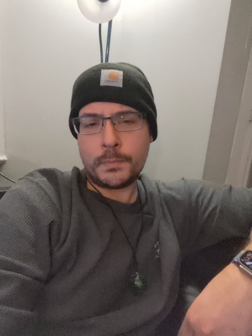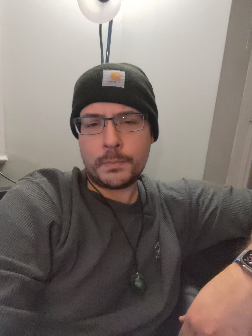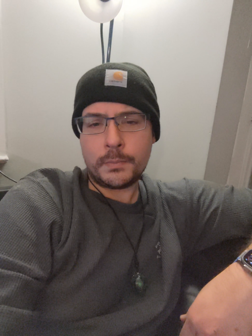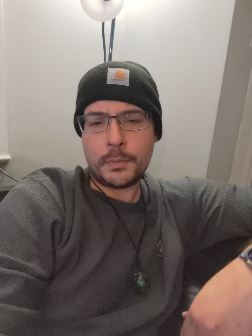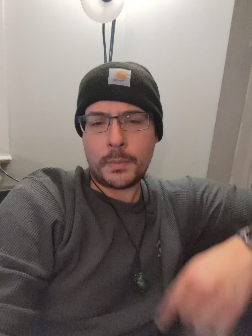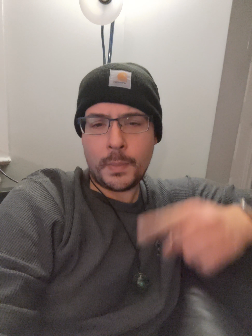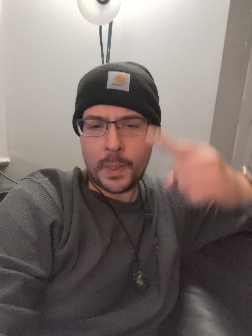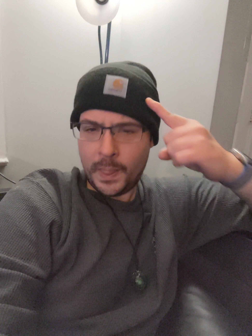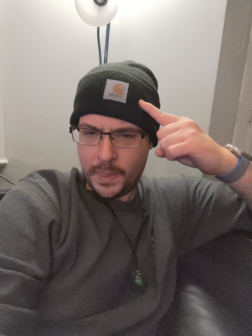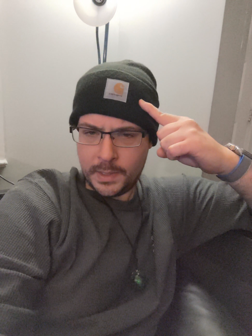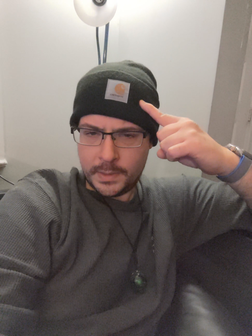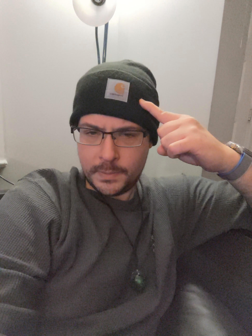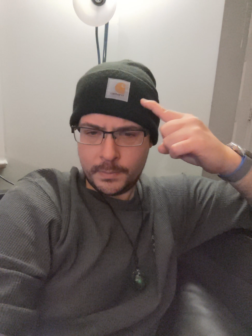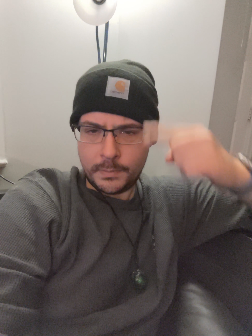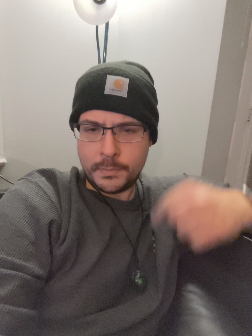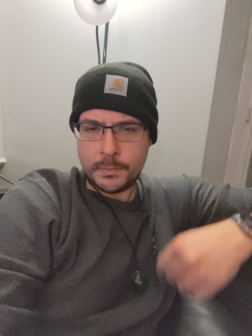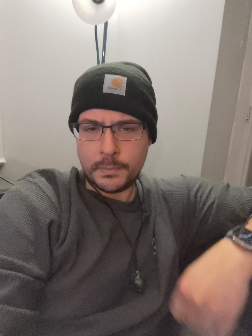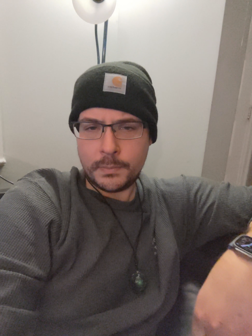think